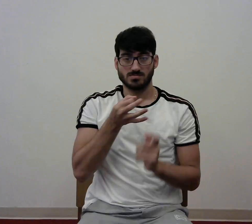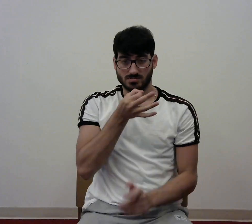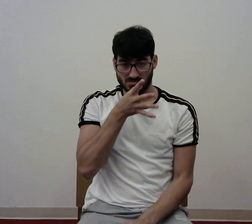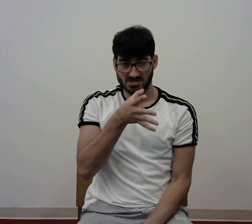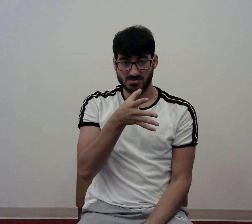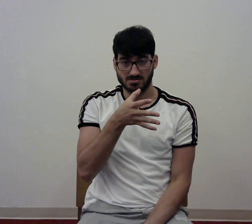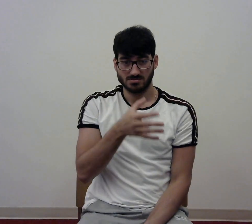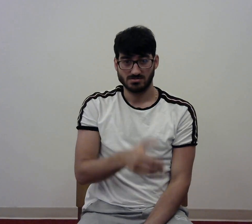xoşu gəlmək